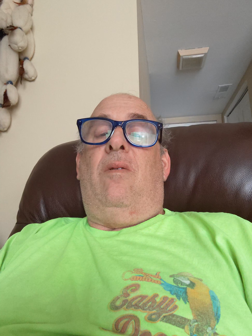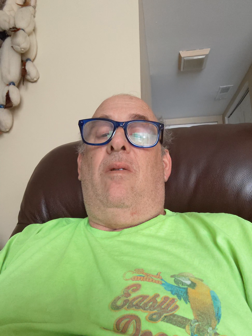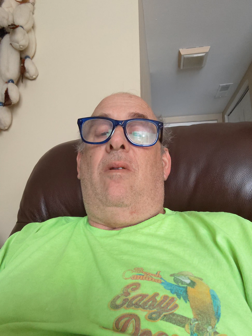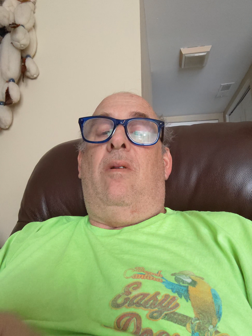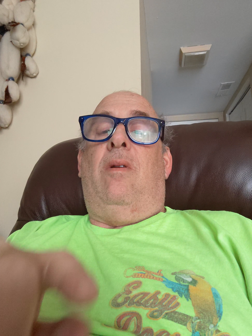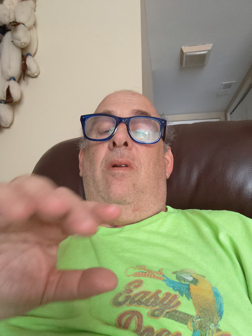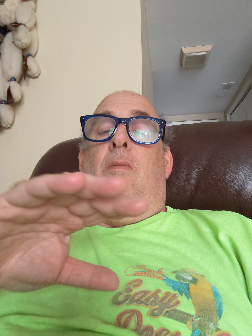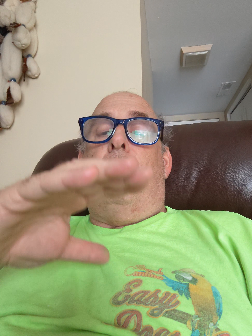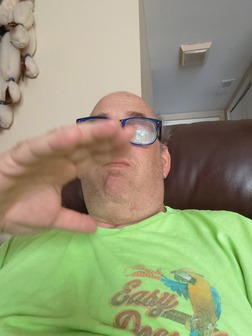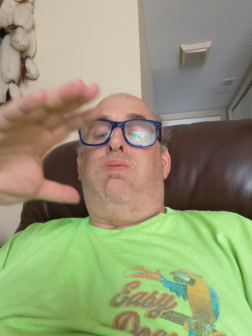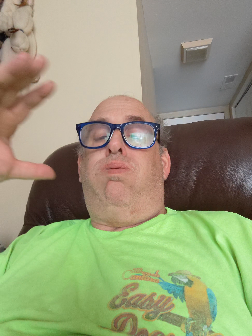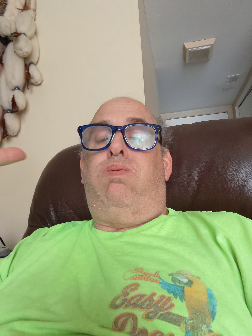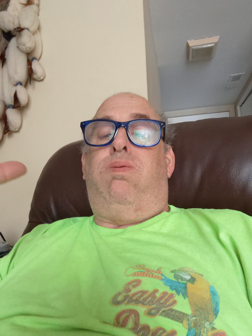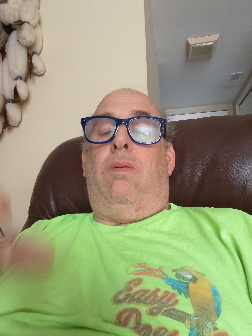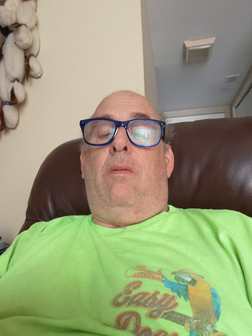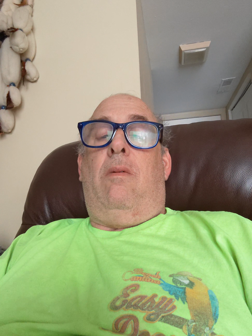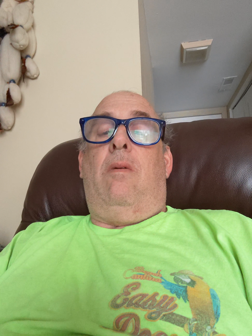balloon